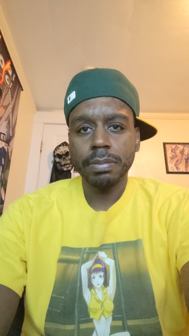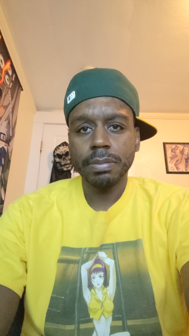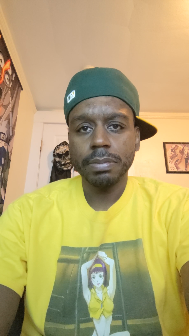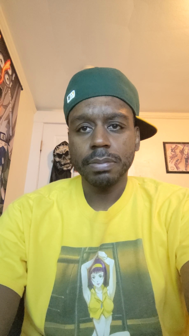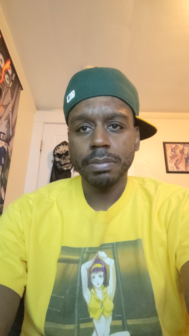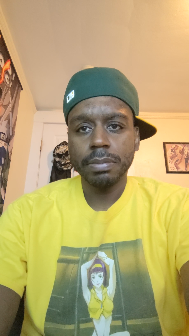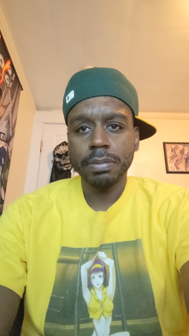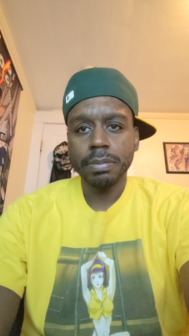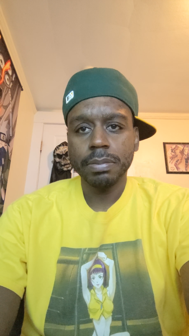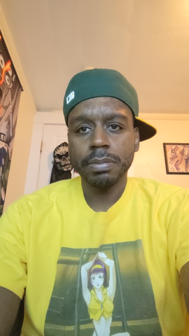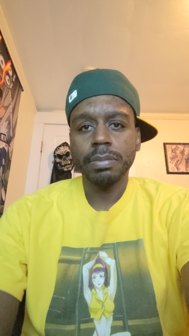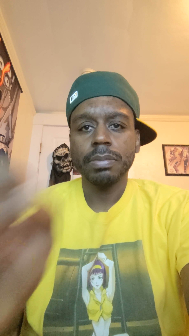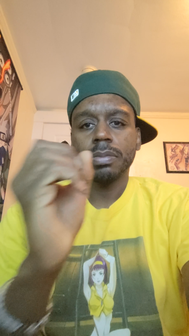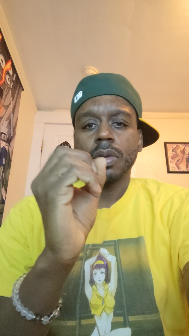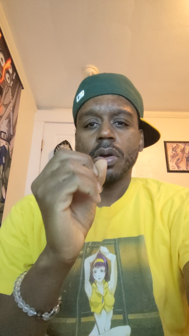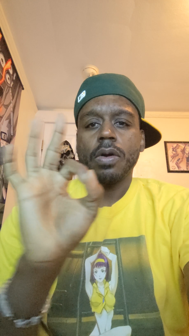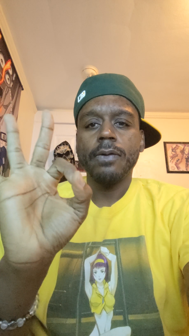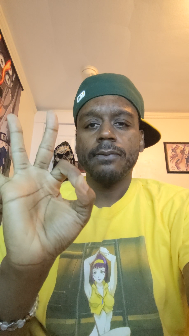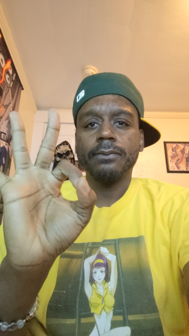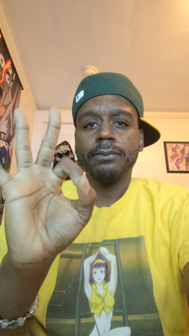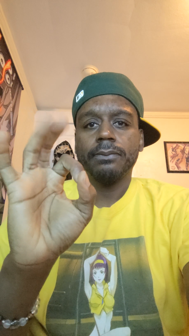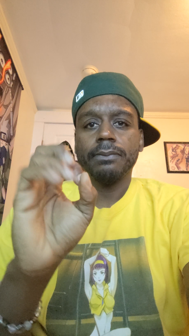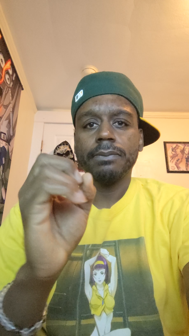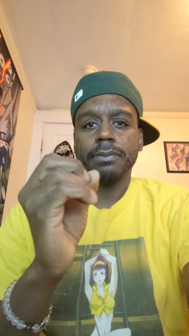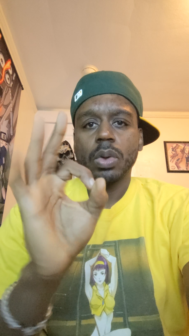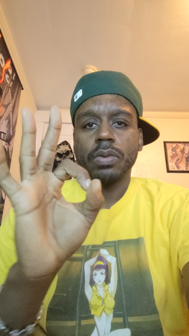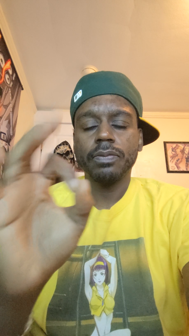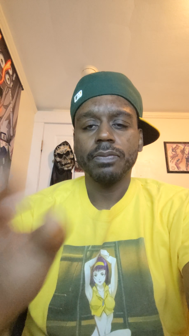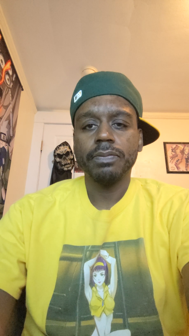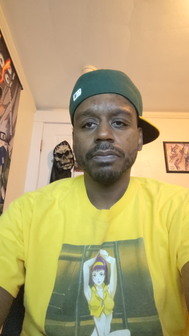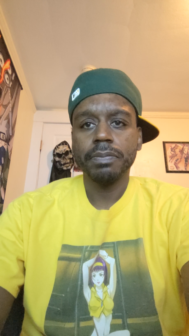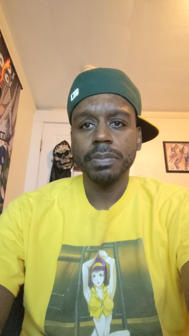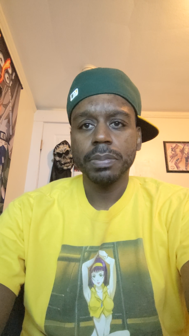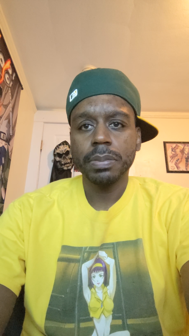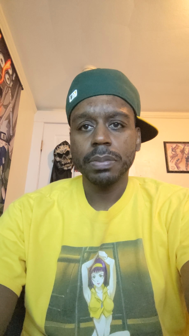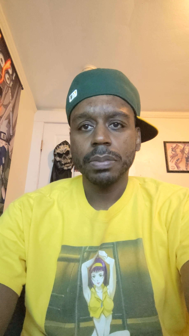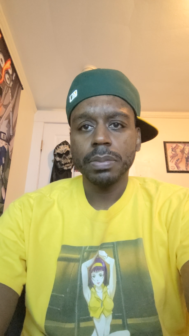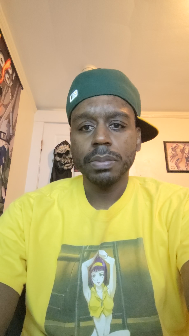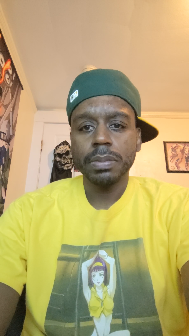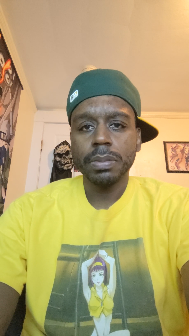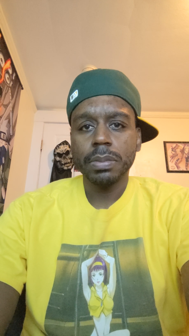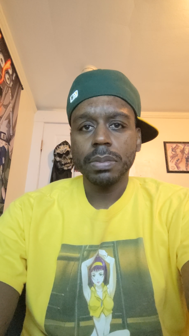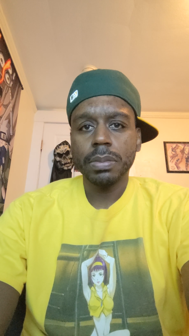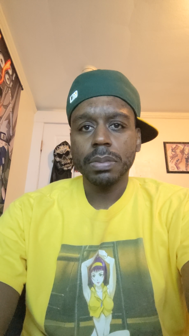of